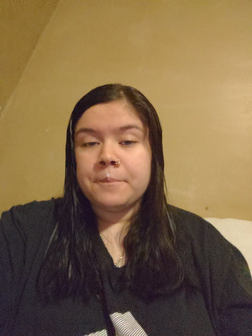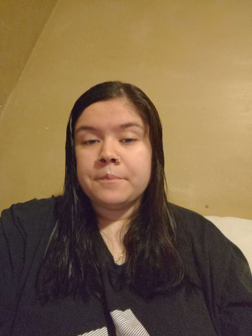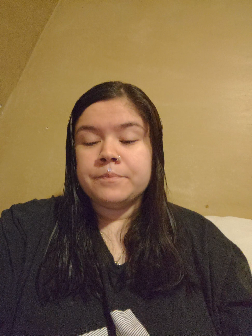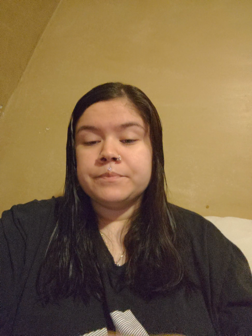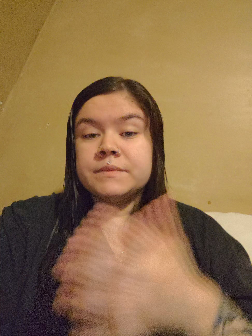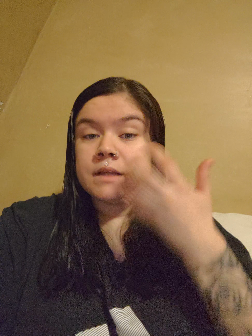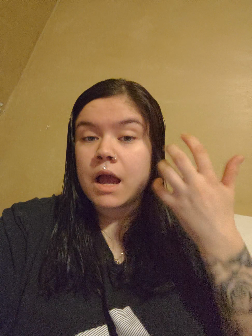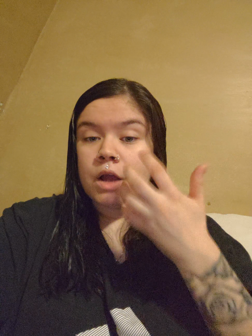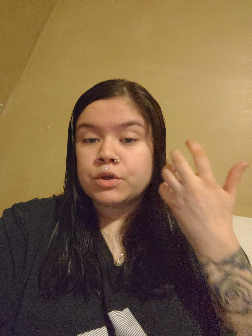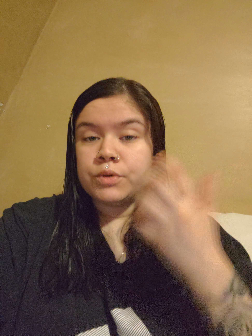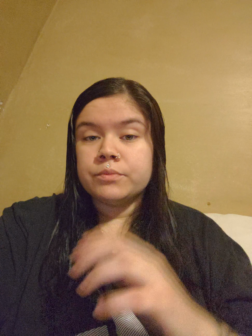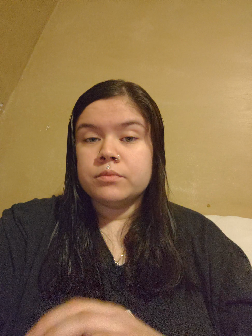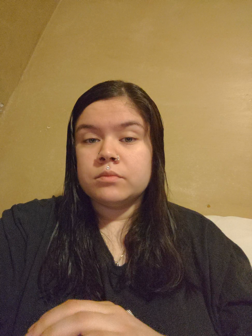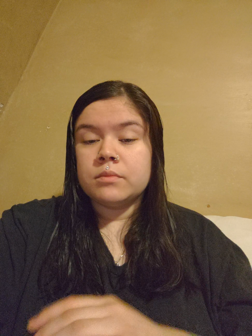tiger